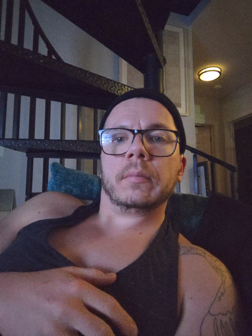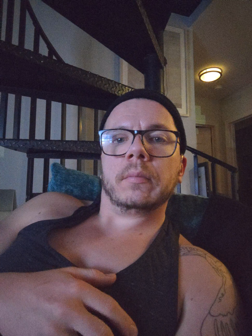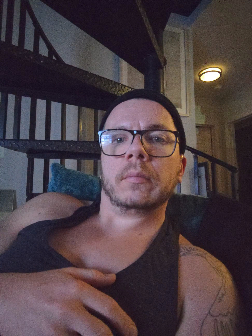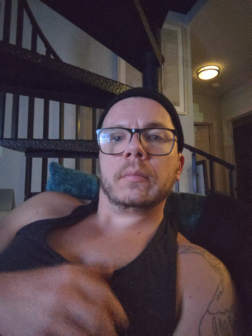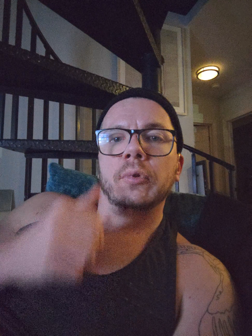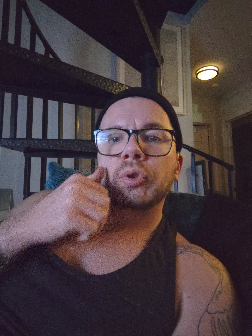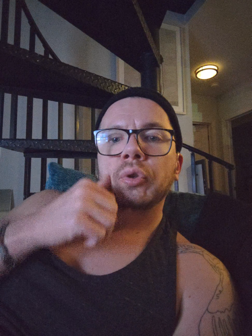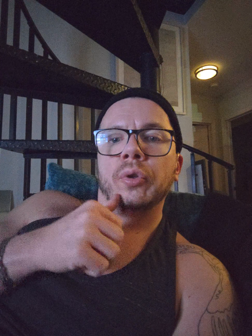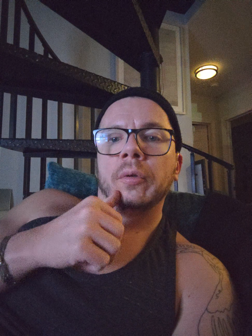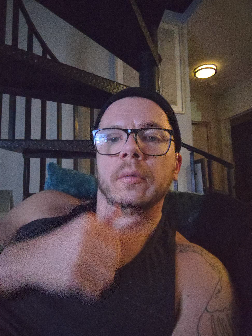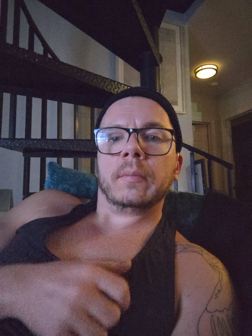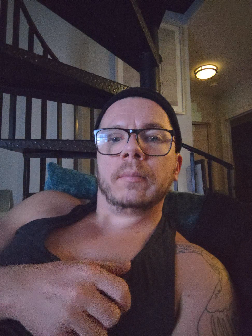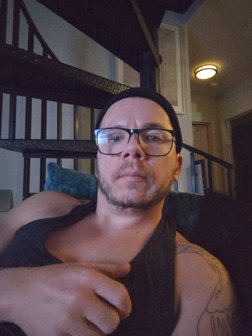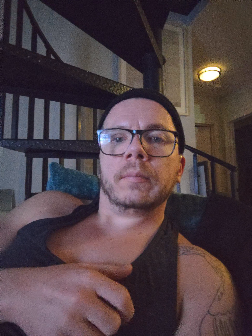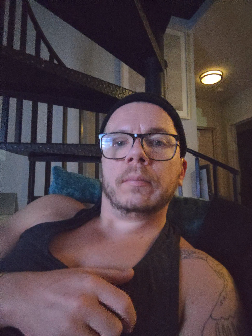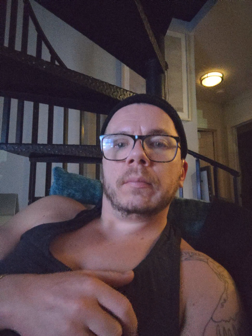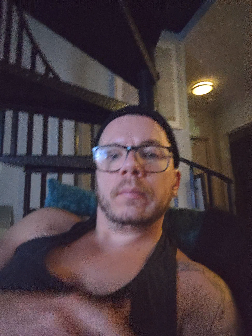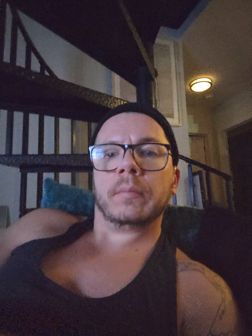girl